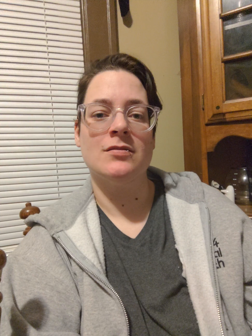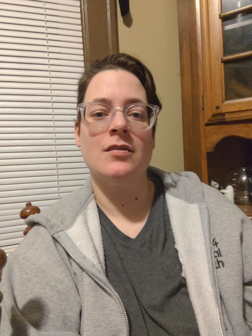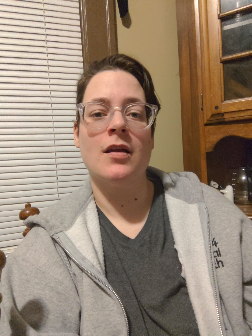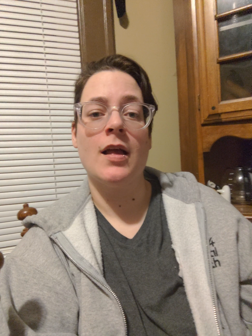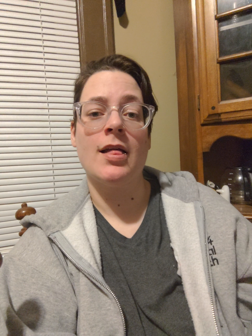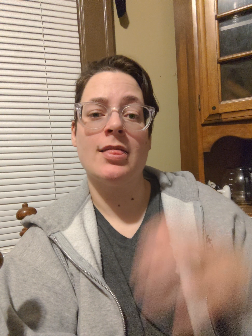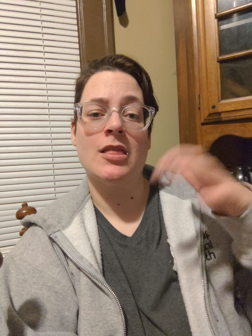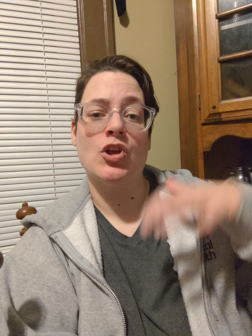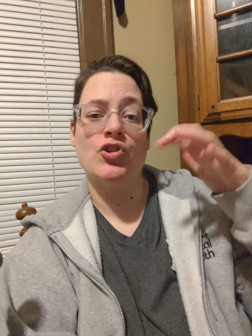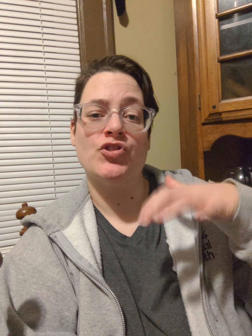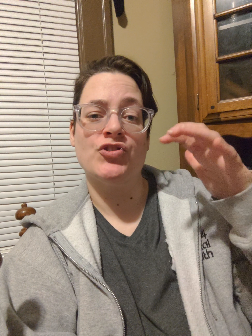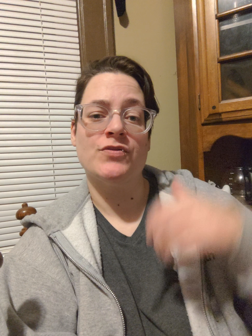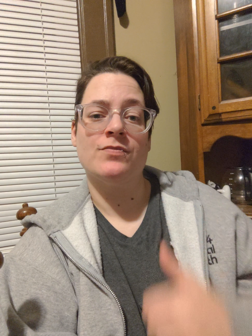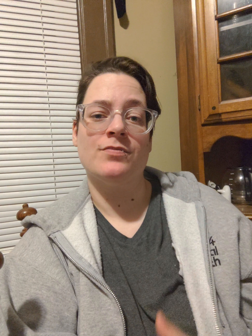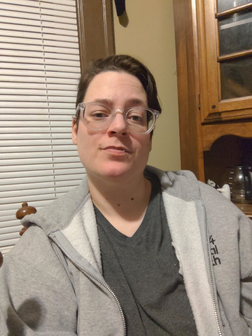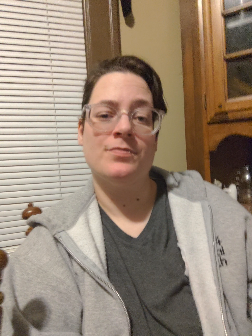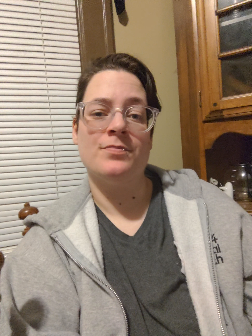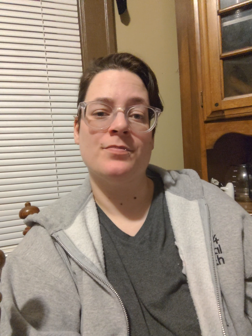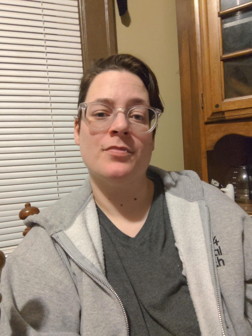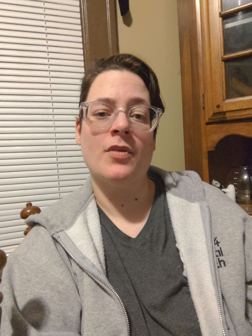alligator